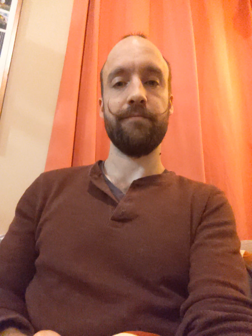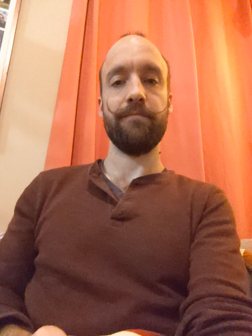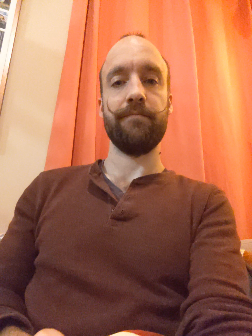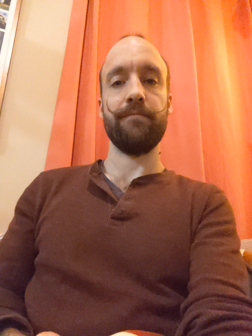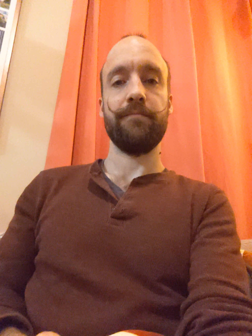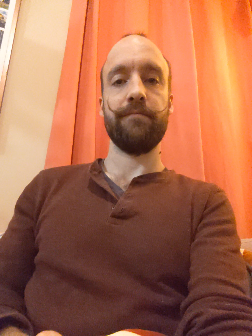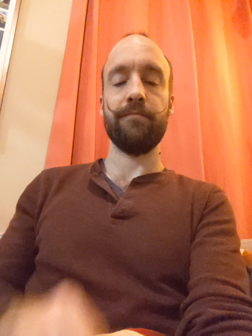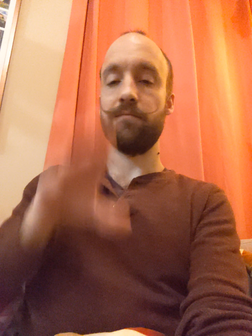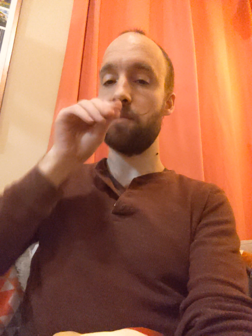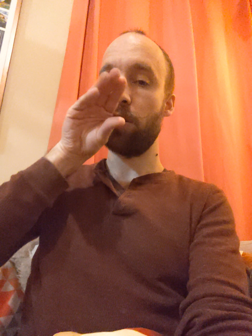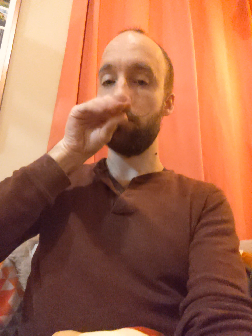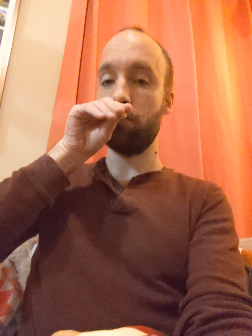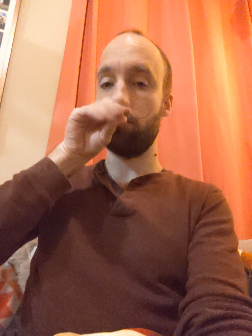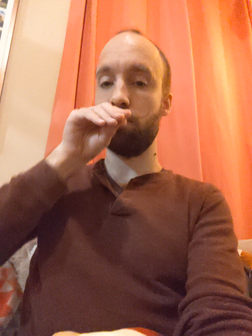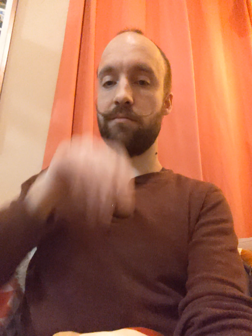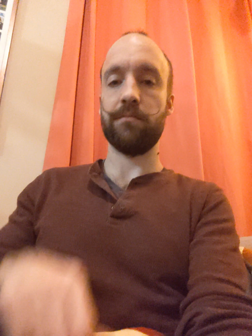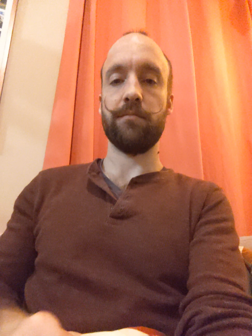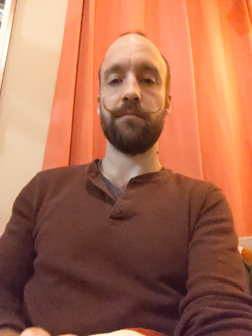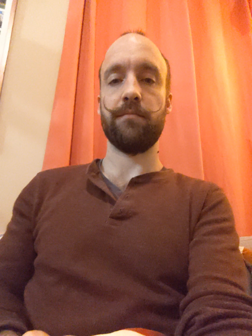goose